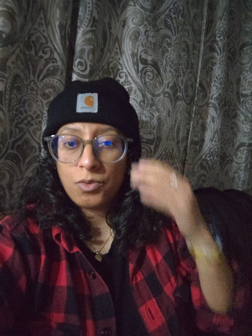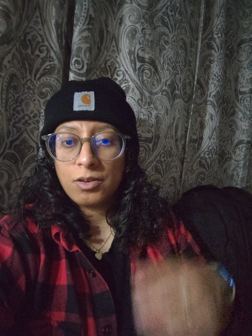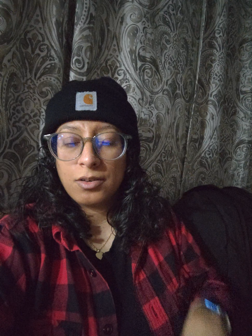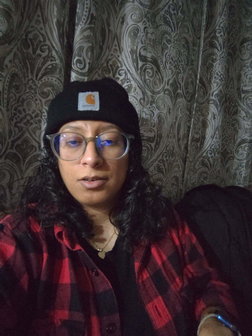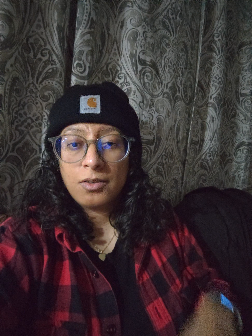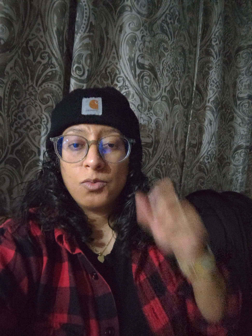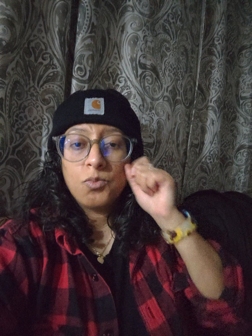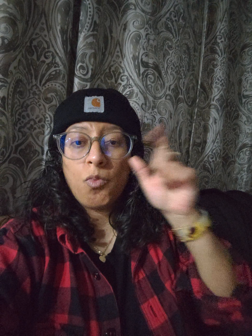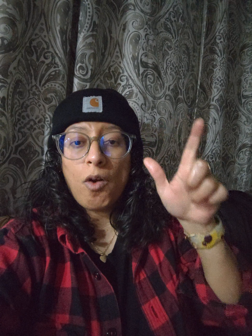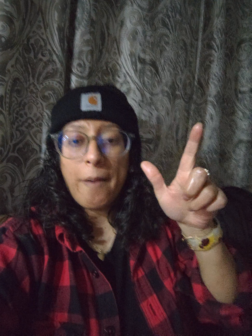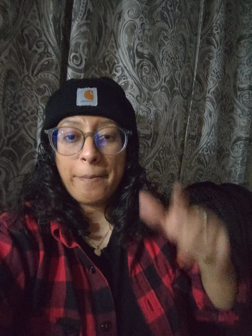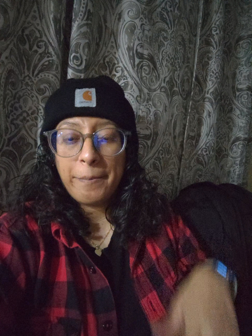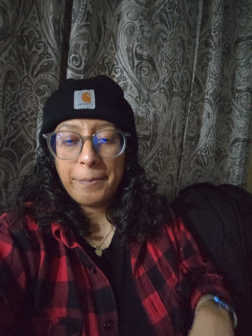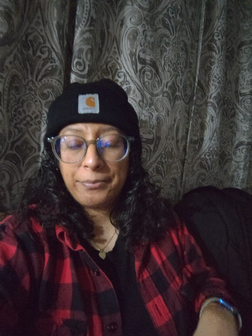wake